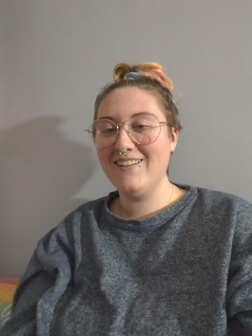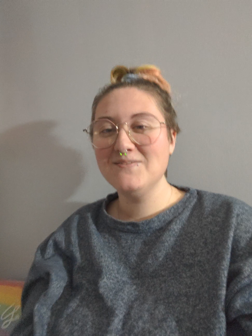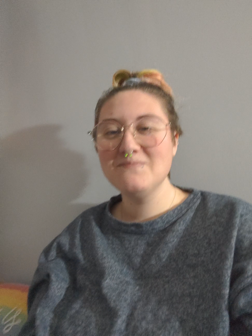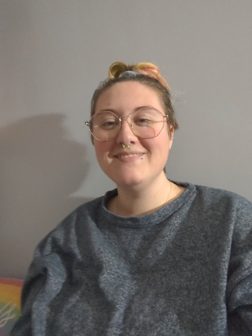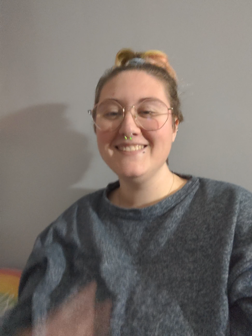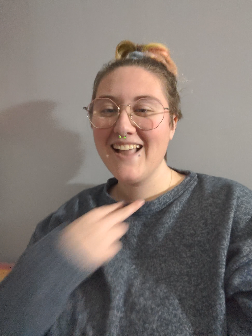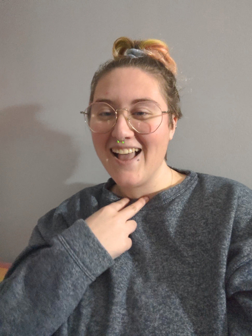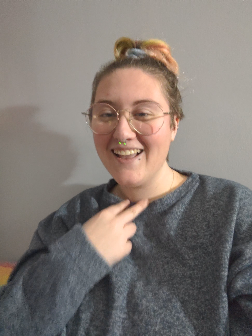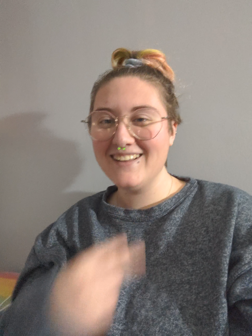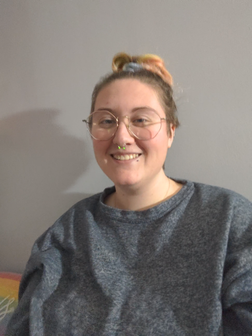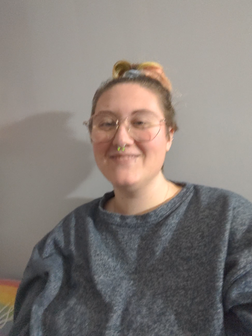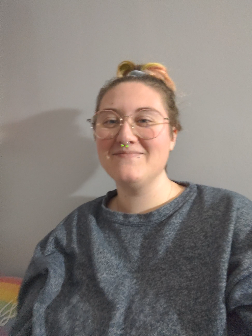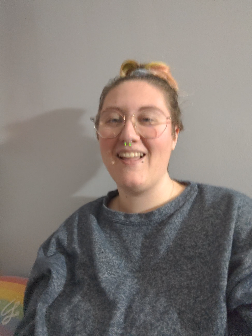stuck